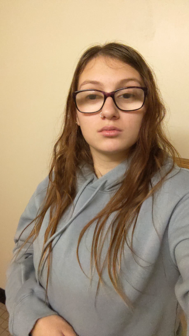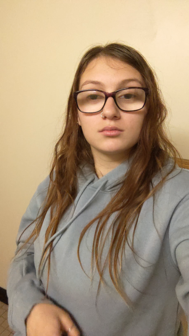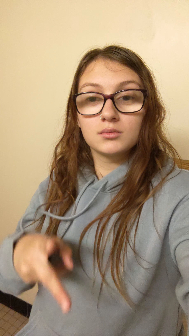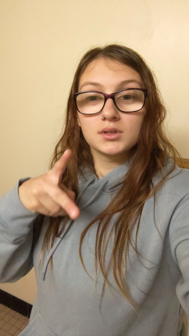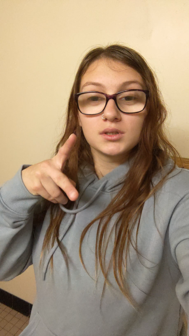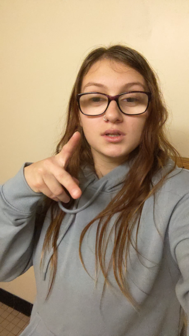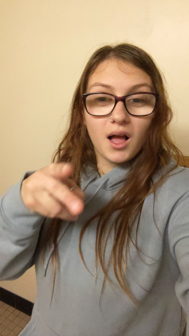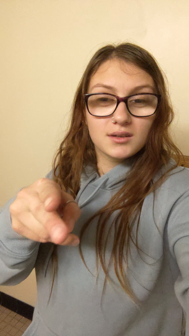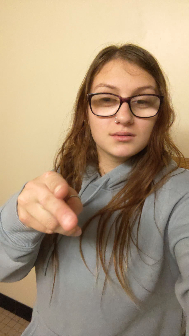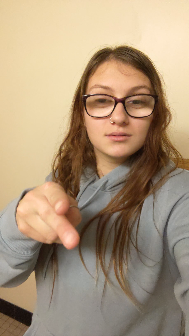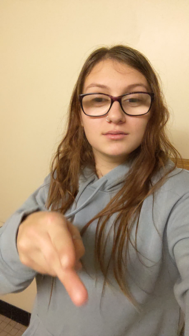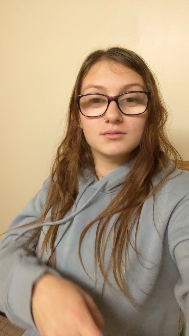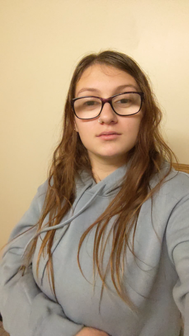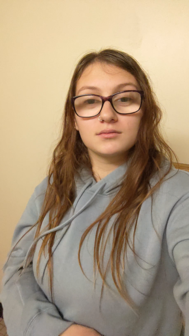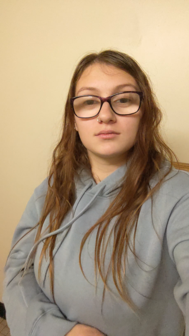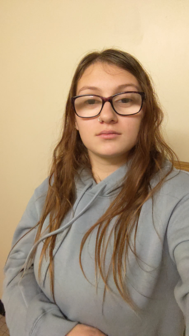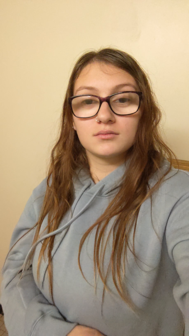cut